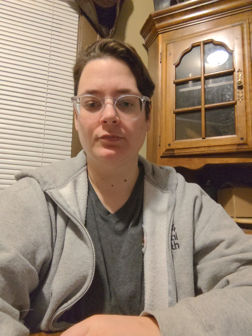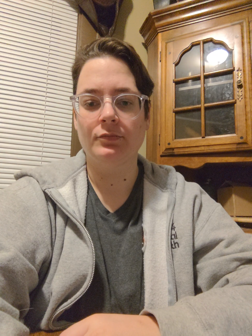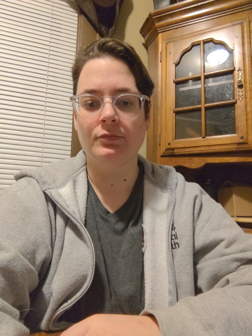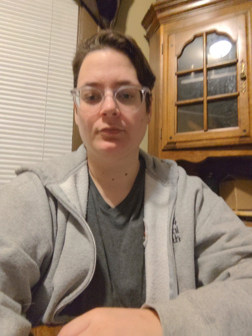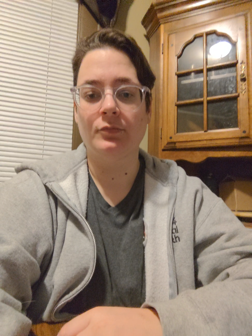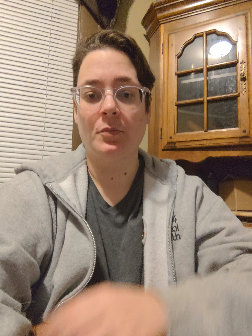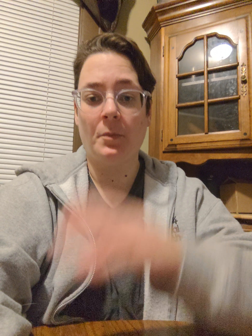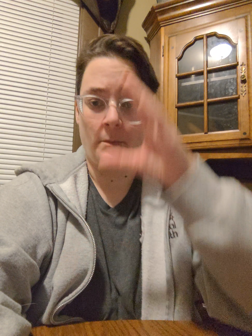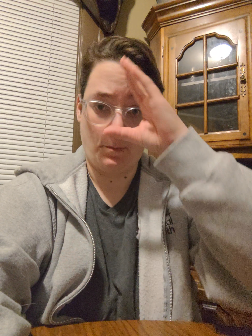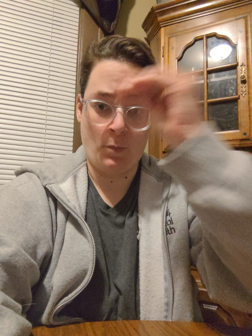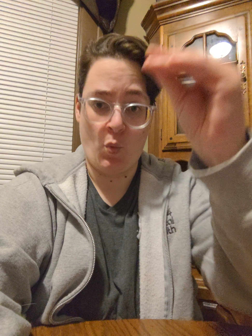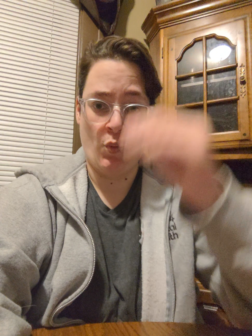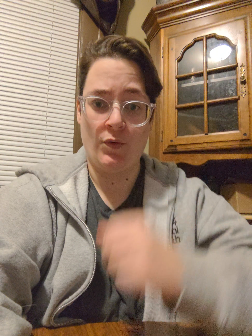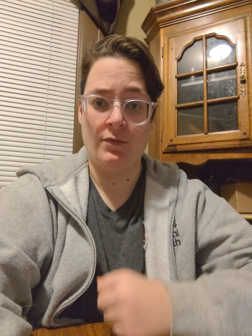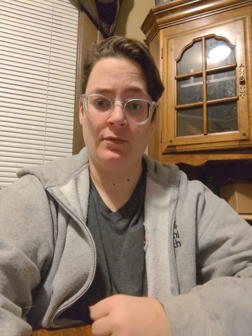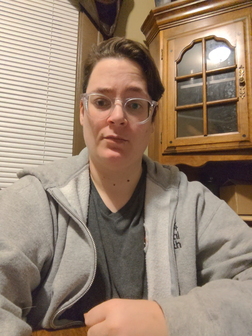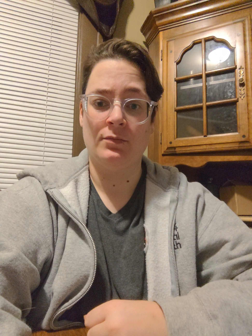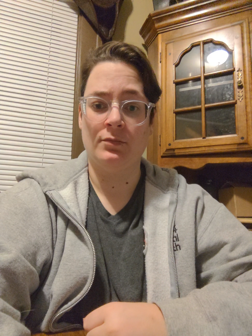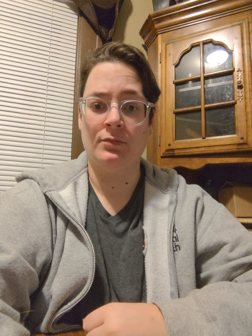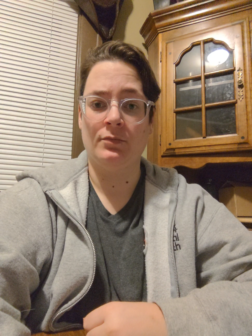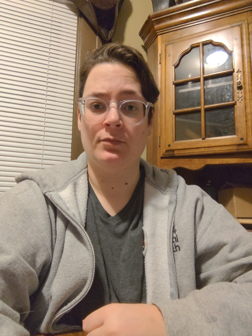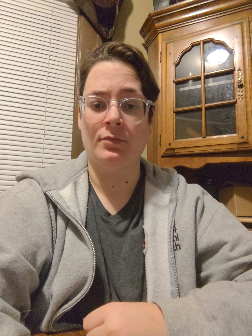boy